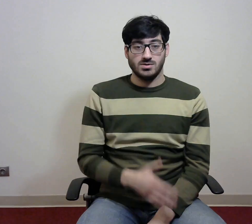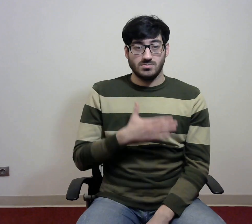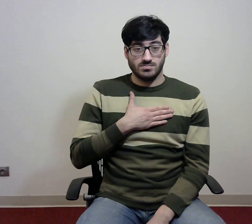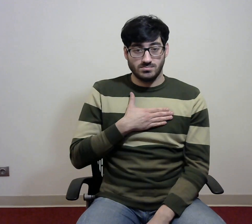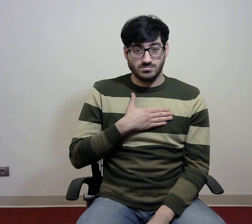mən